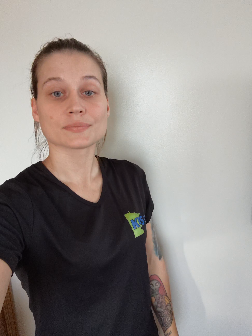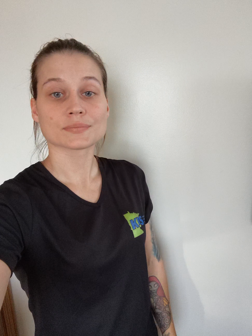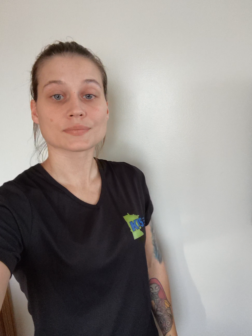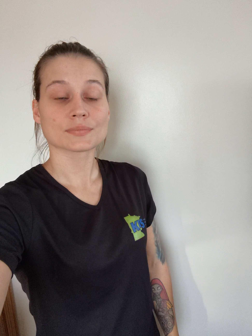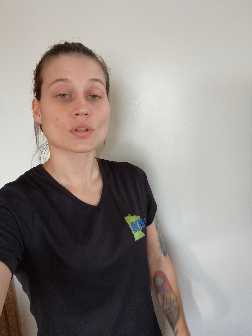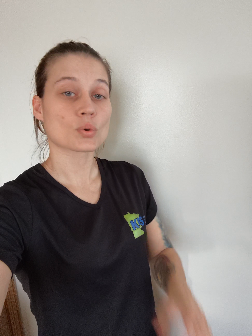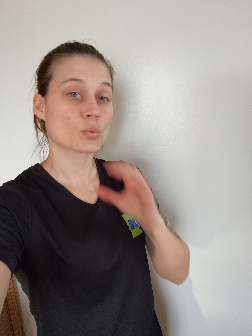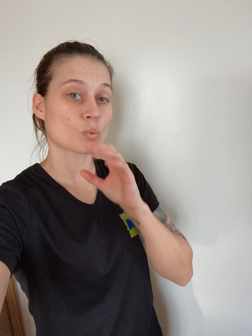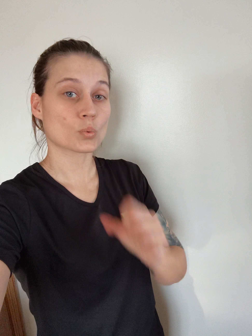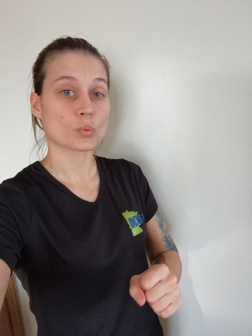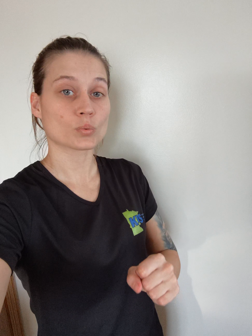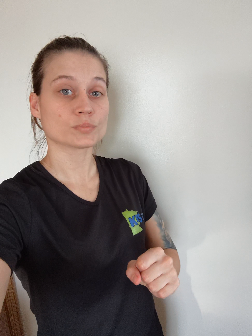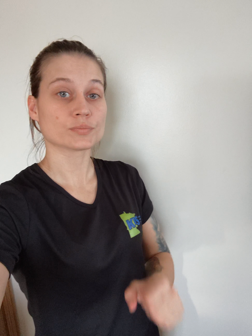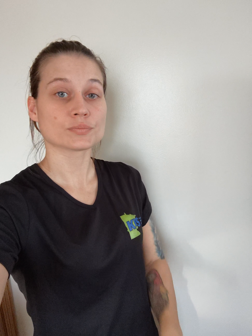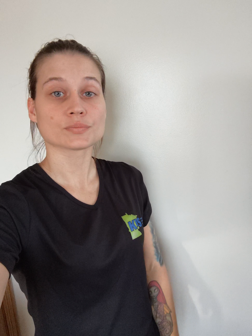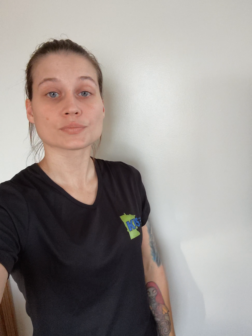old